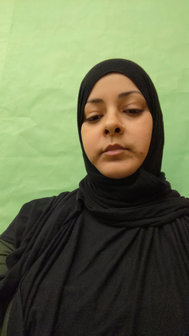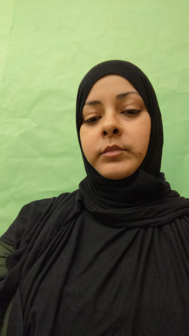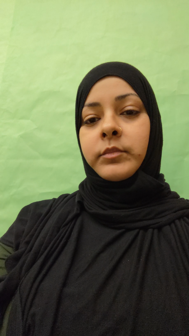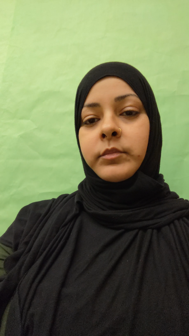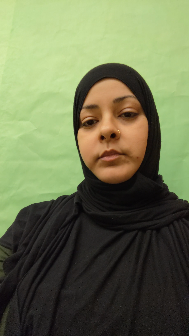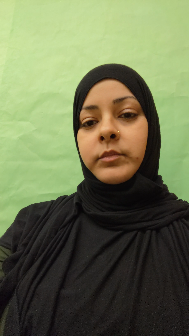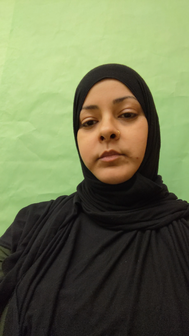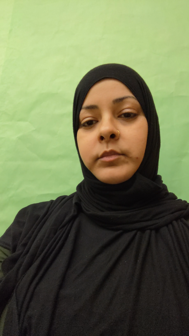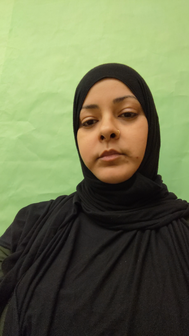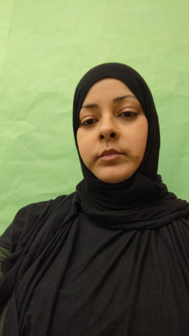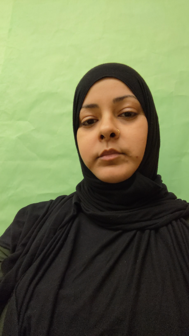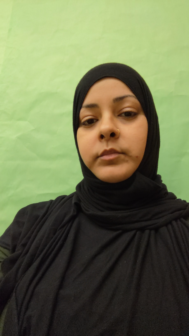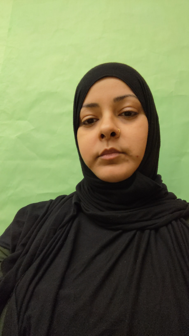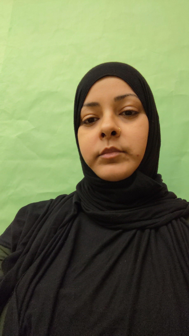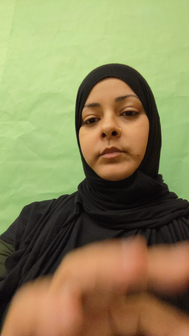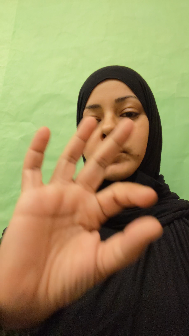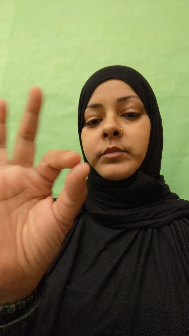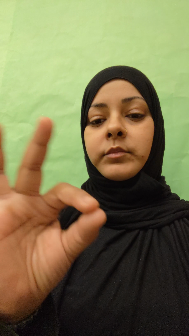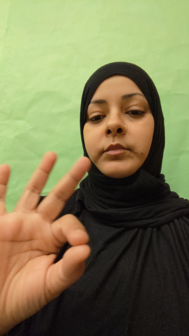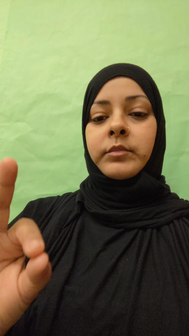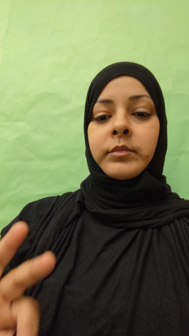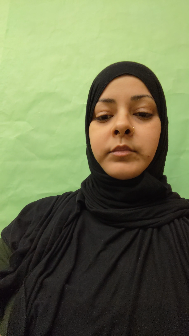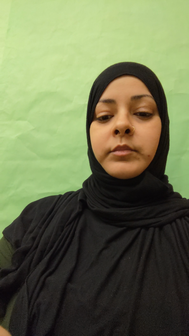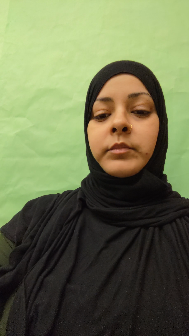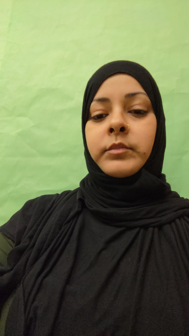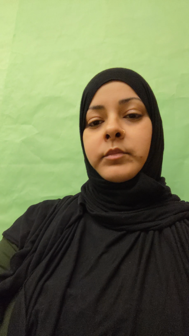hose